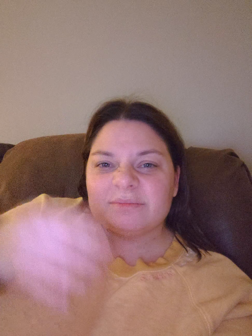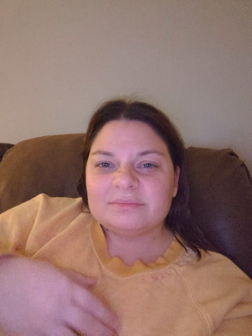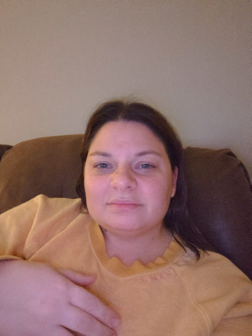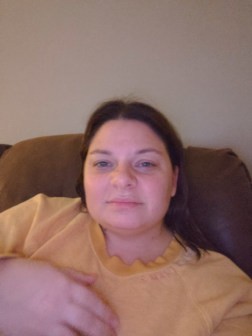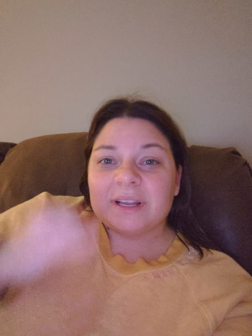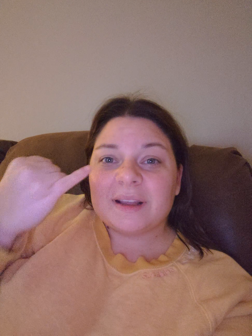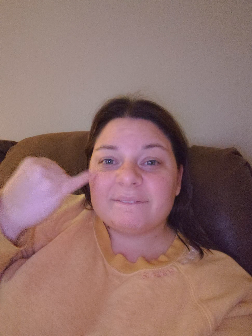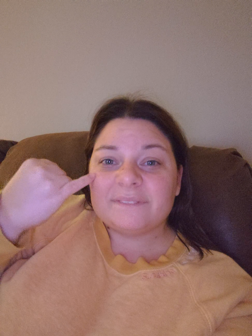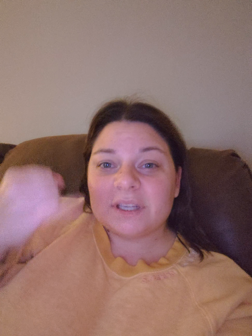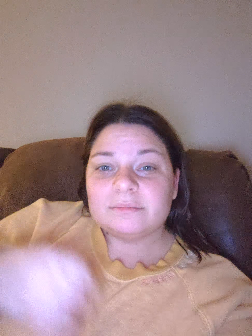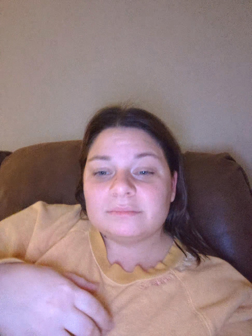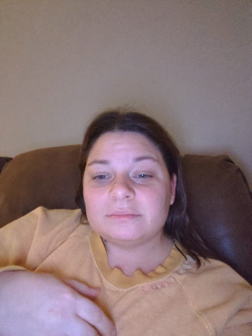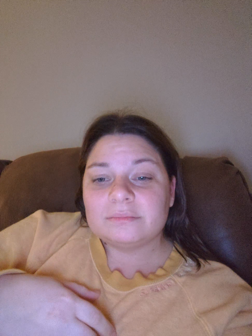if